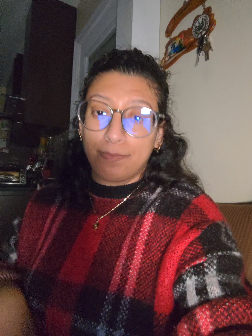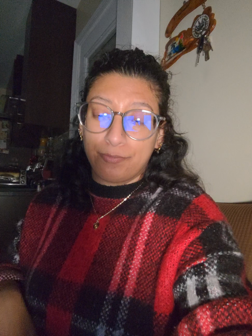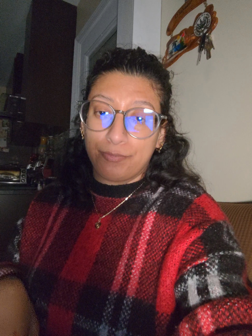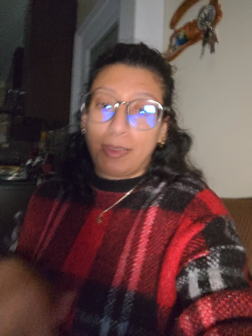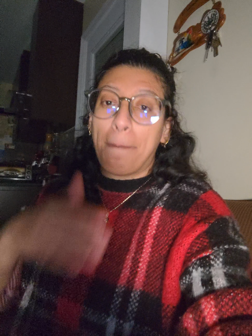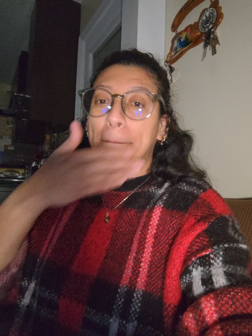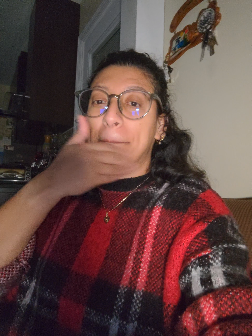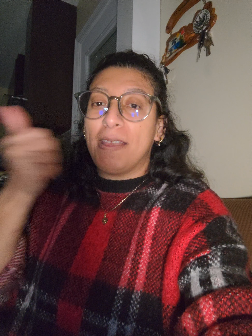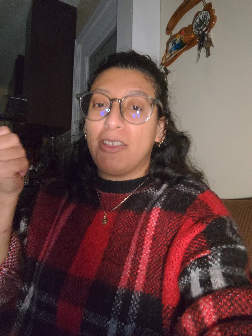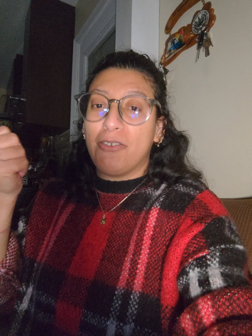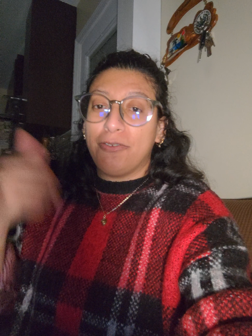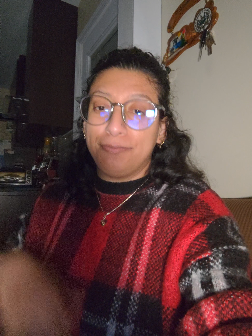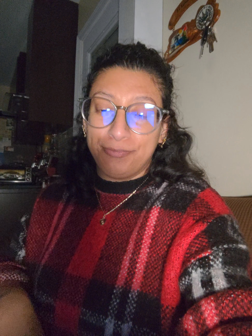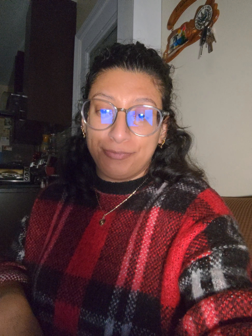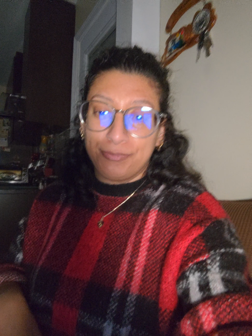better